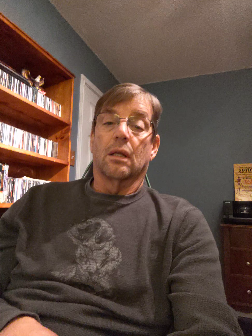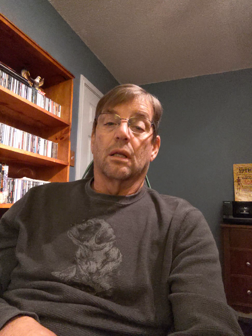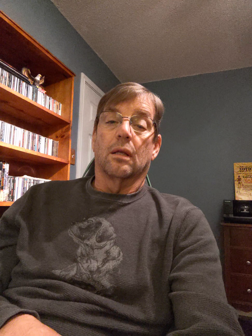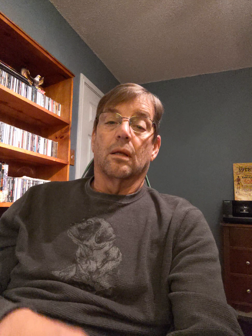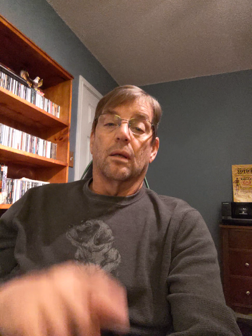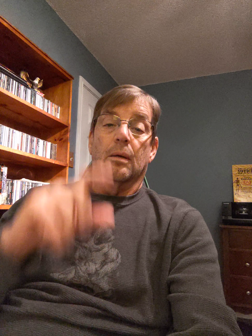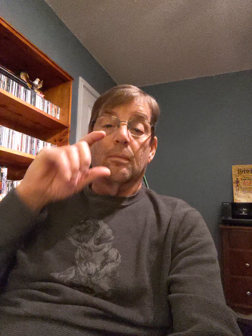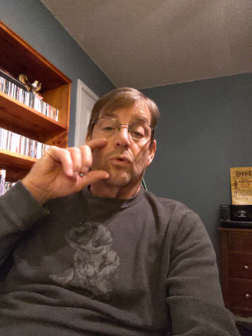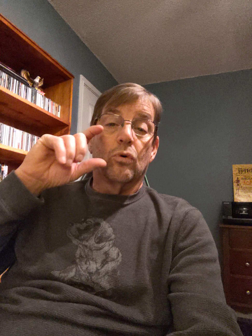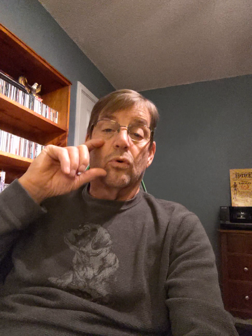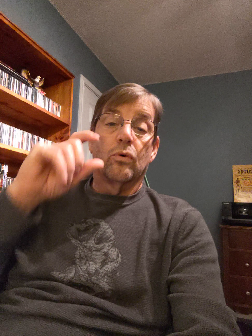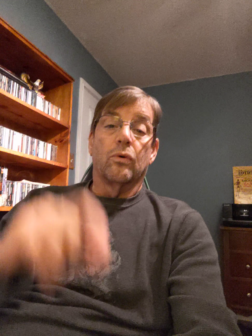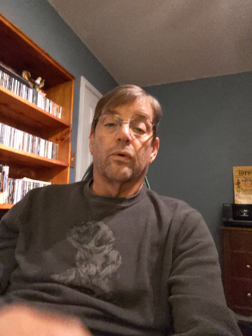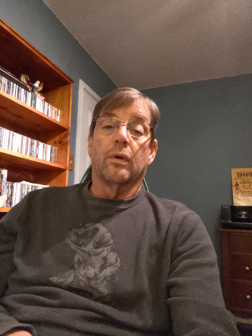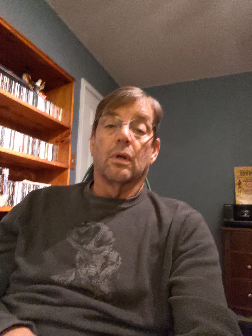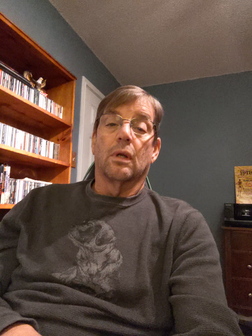moon